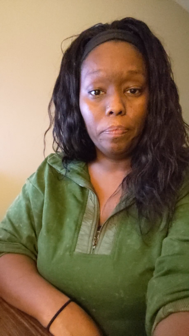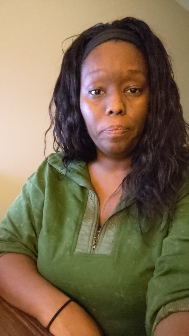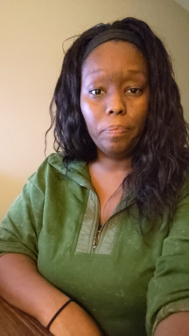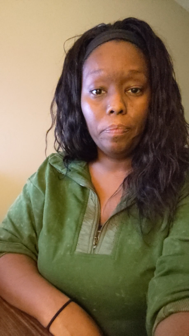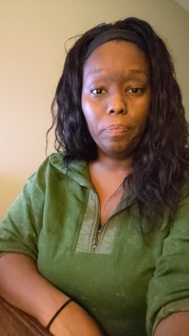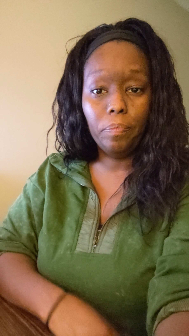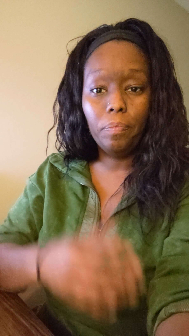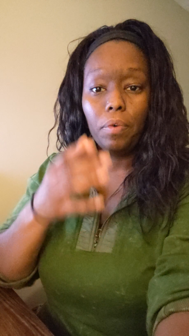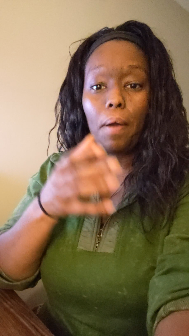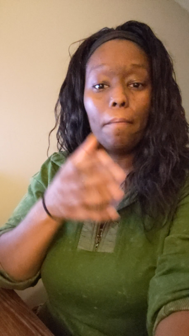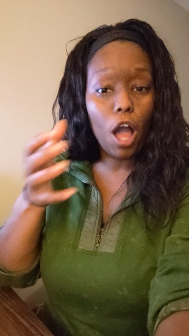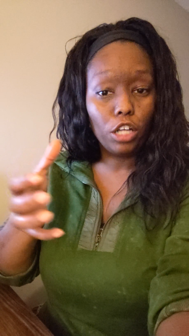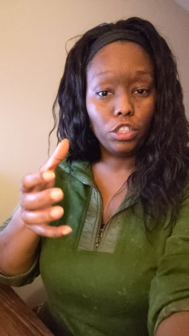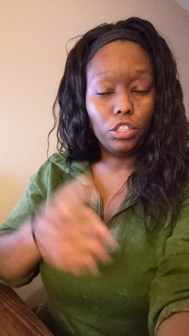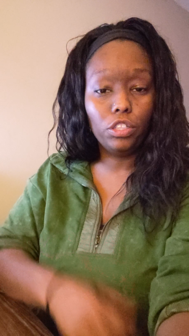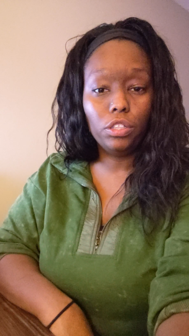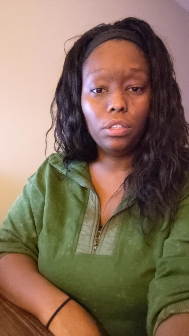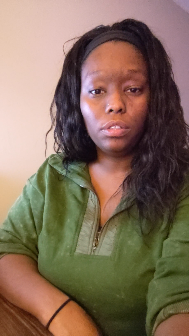much